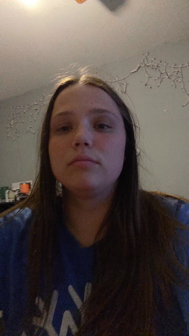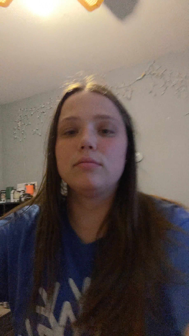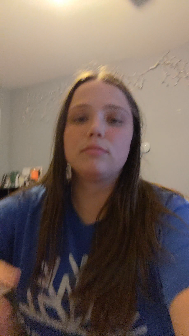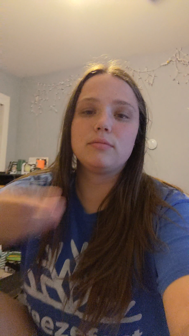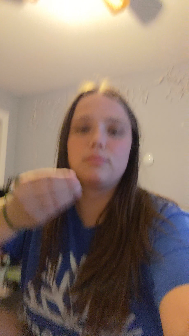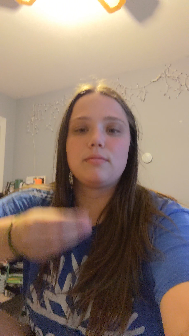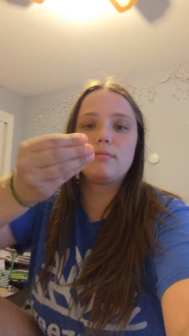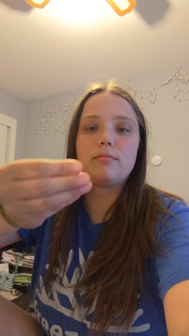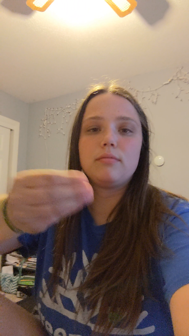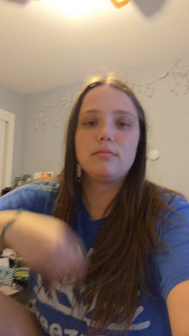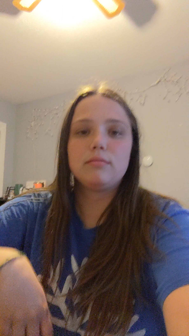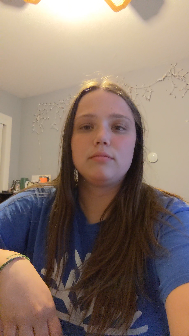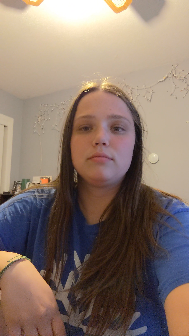buy